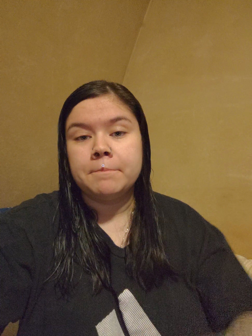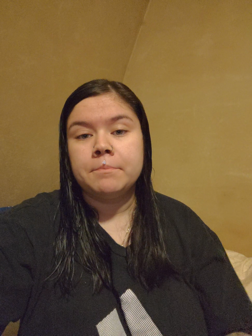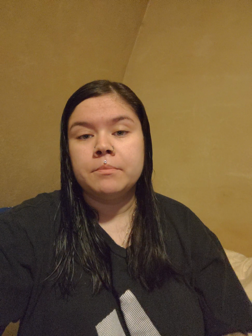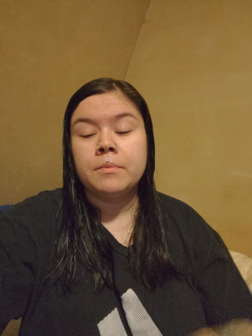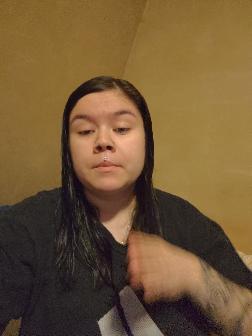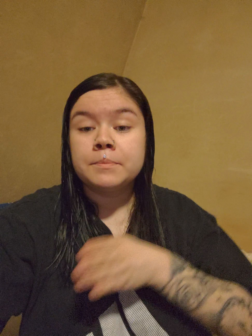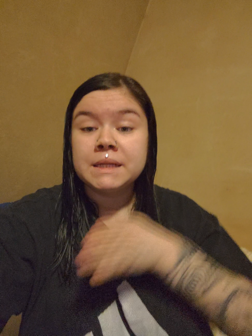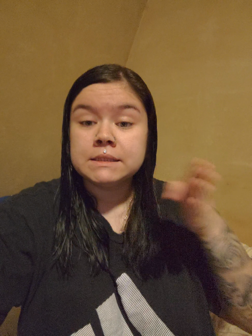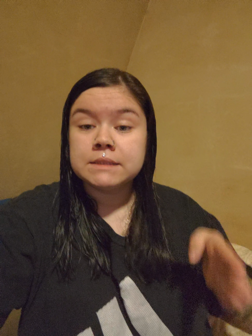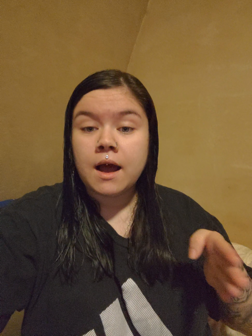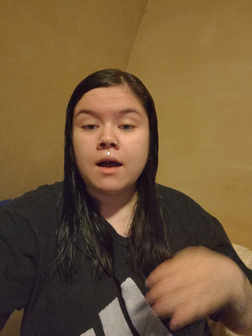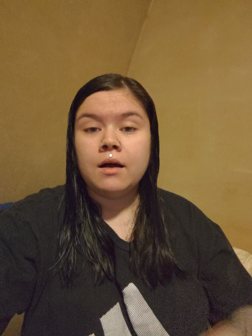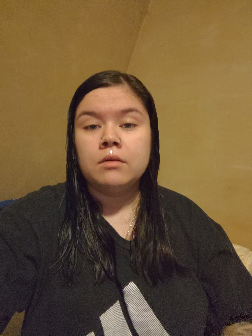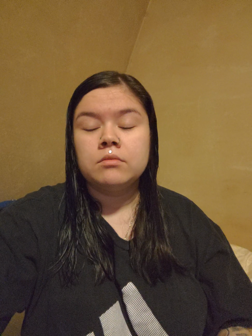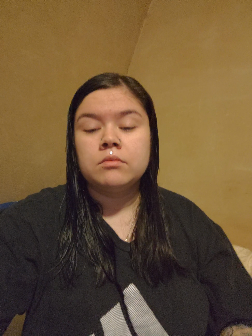beside